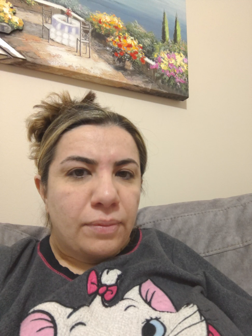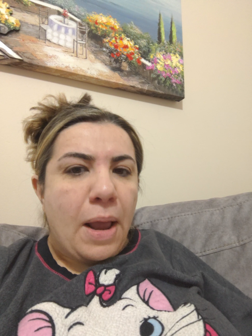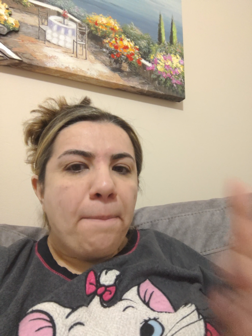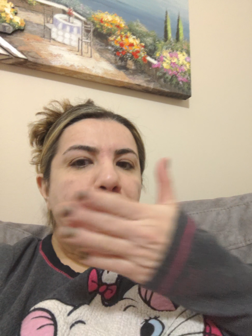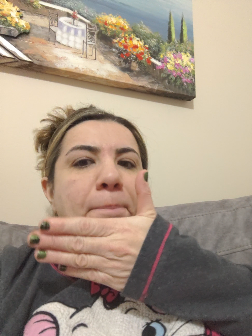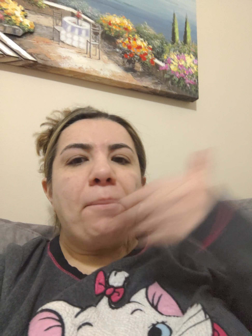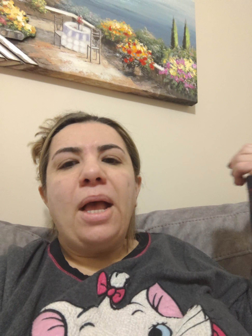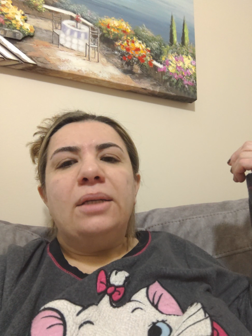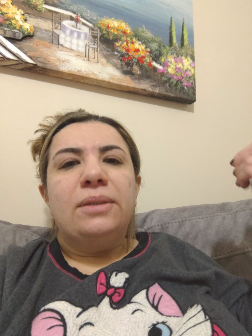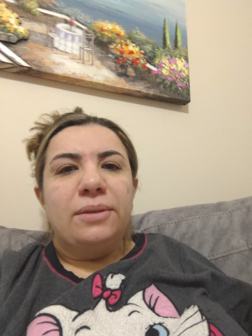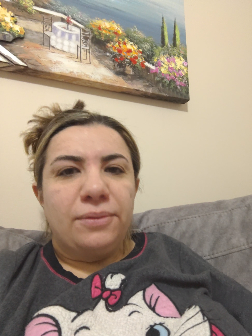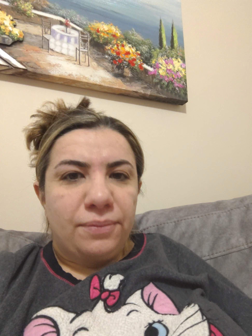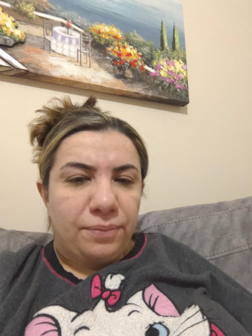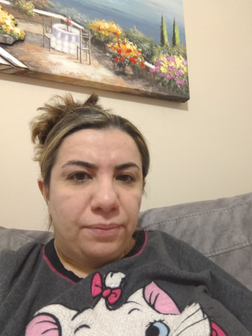better